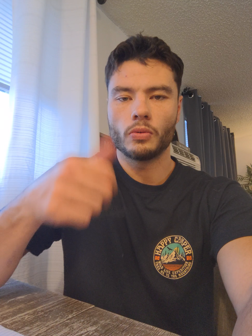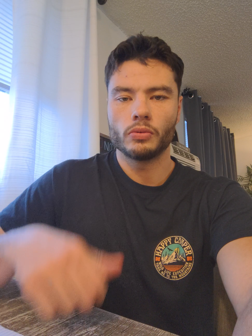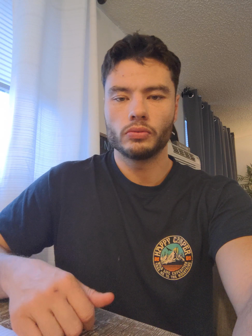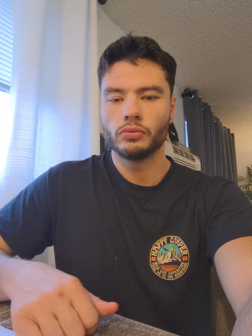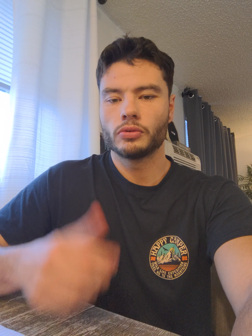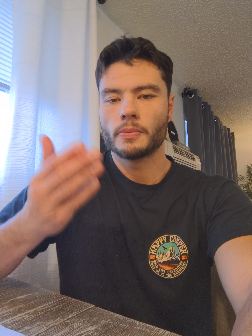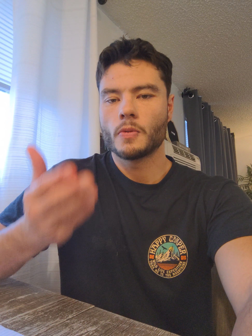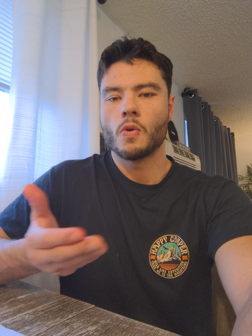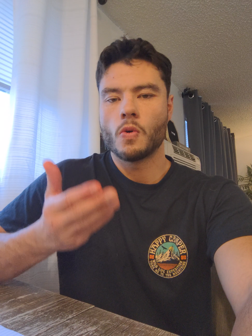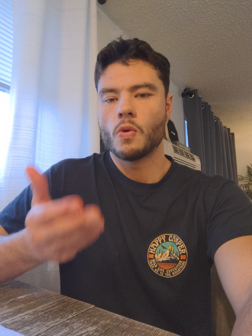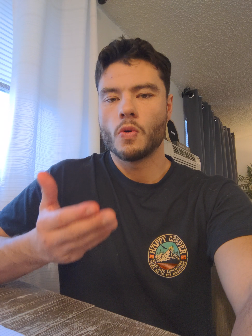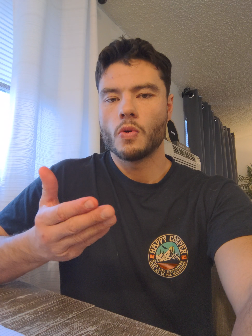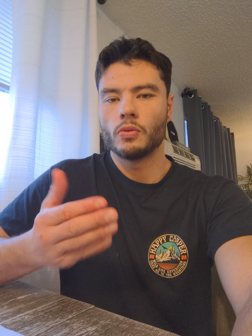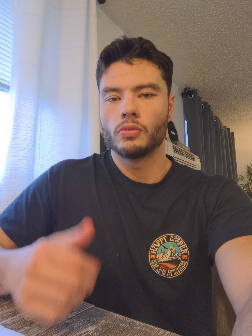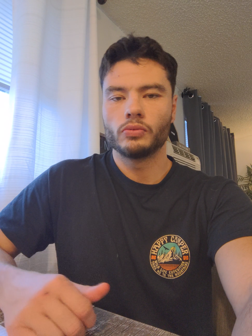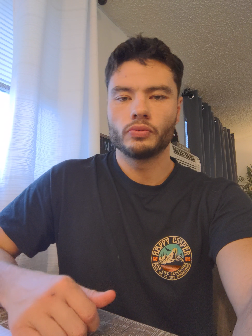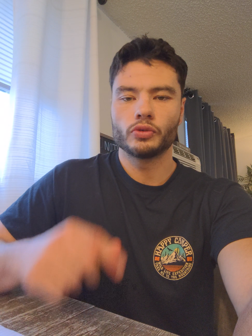boat